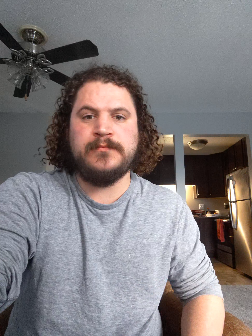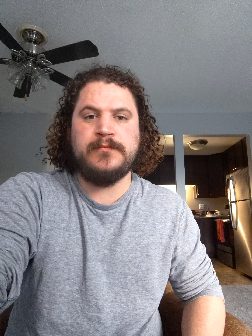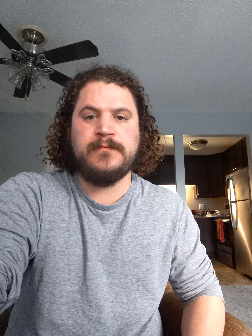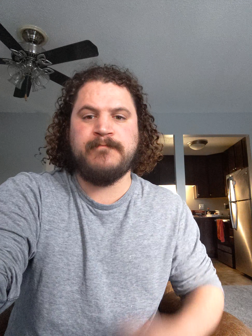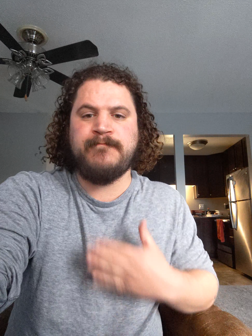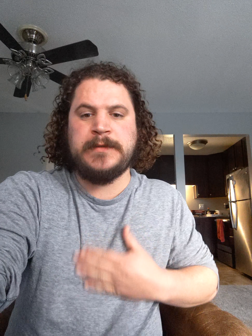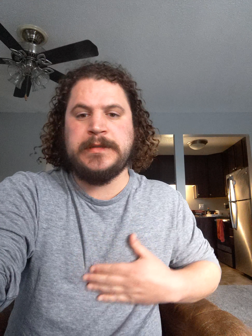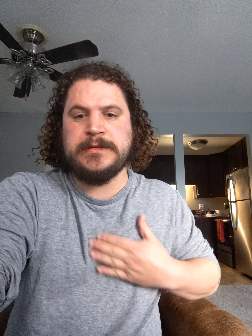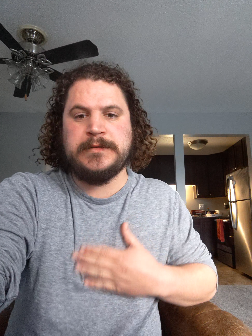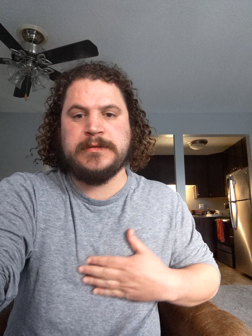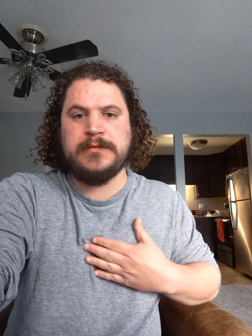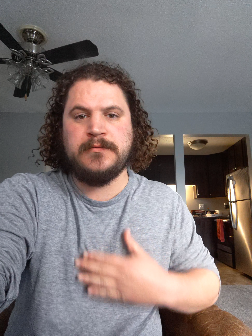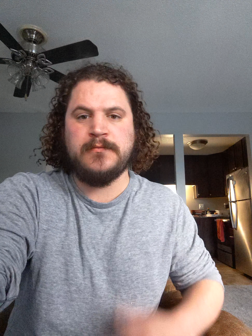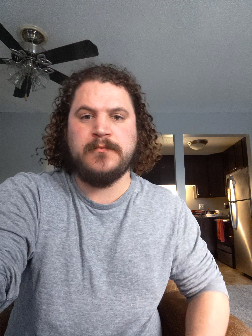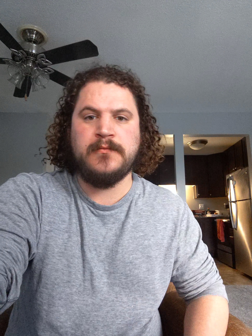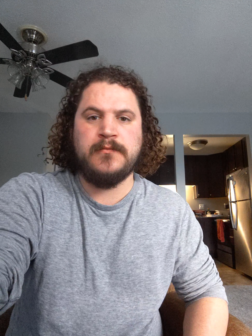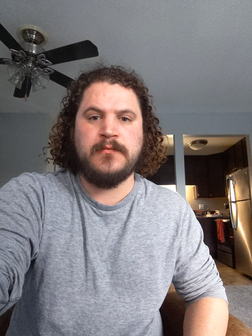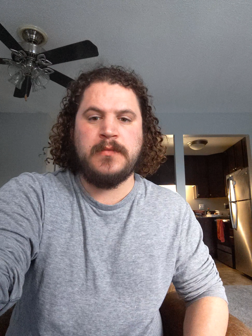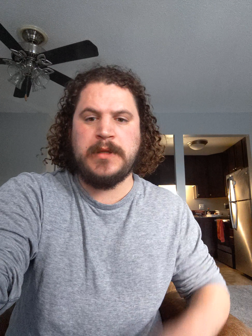please